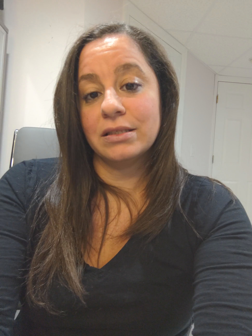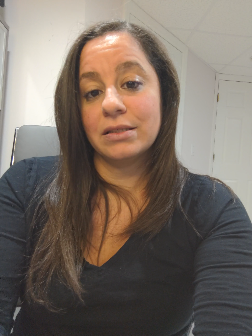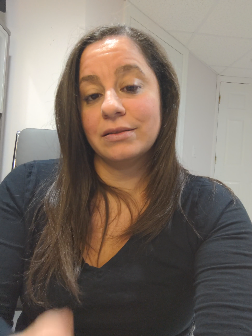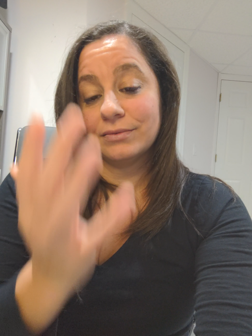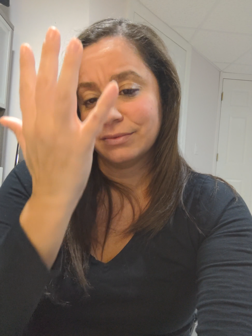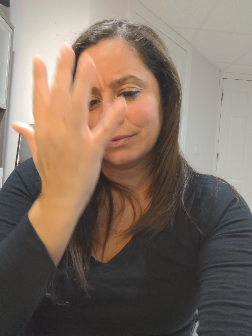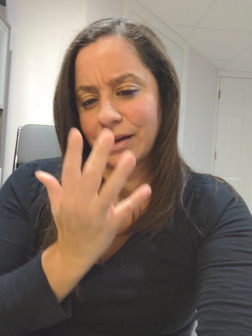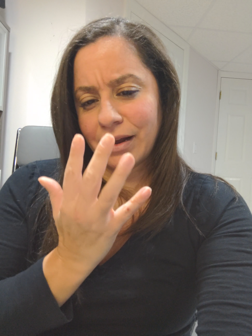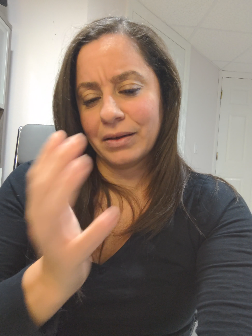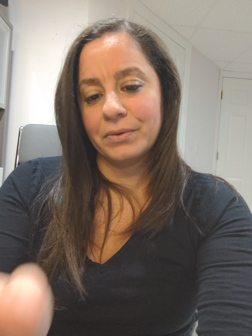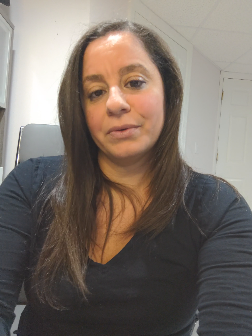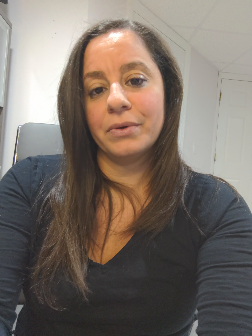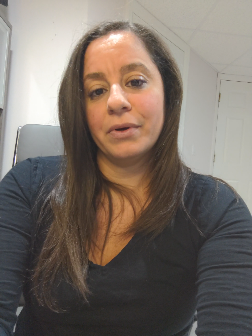sad